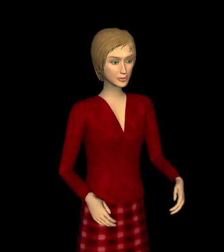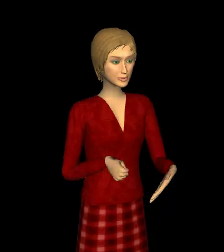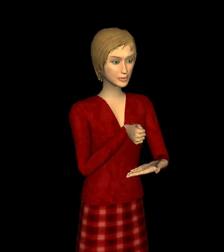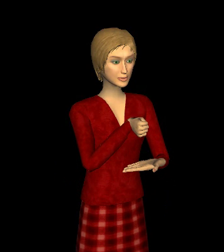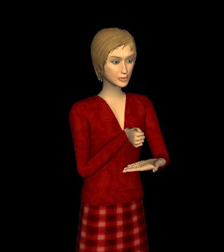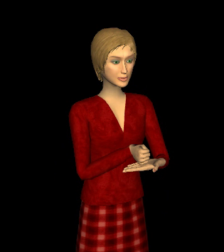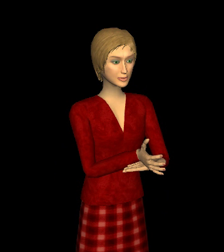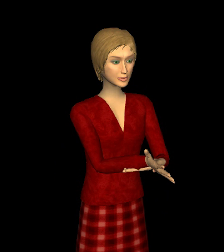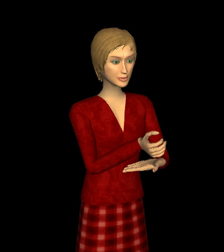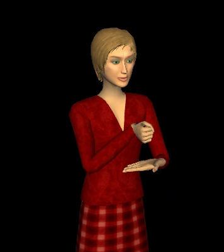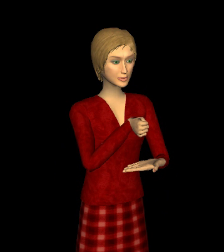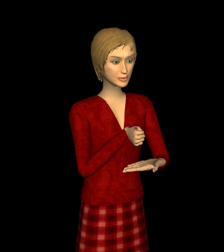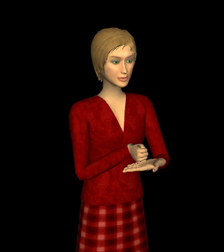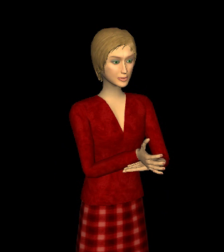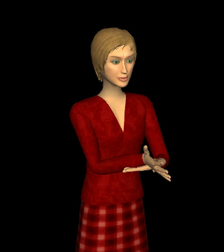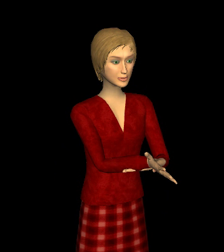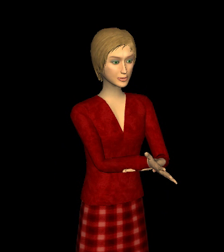معلومة